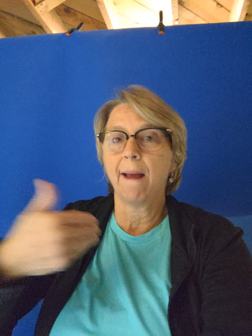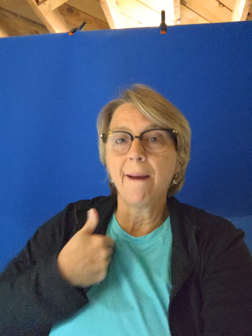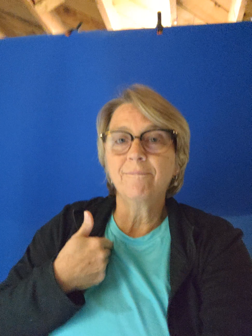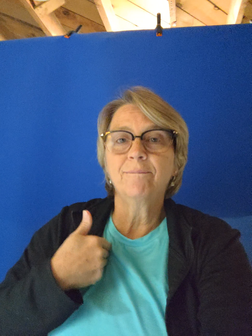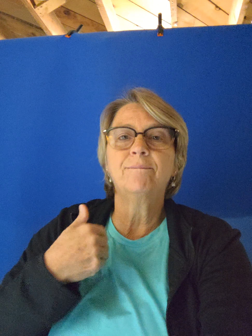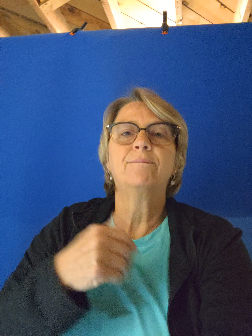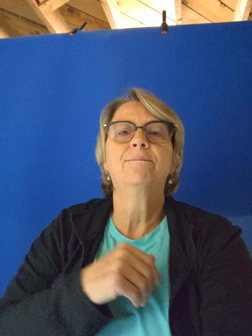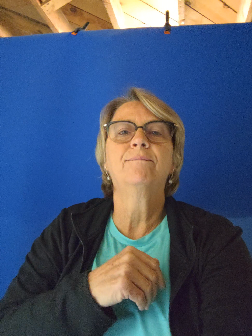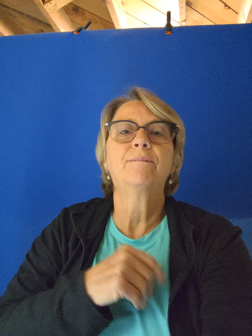have